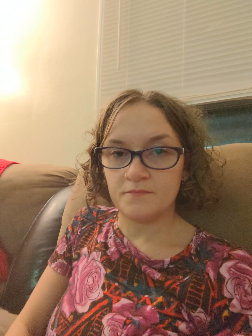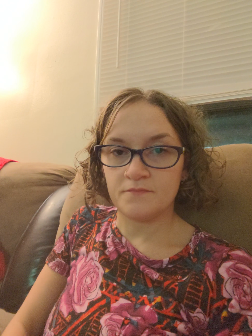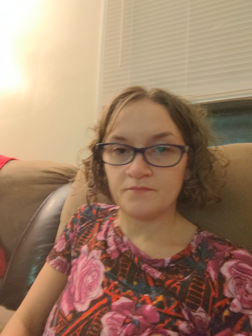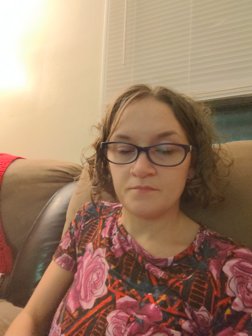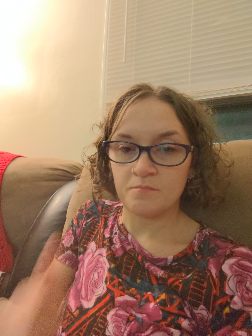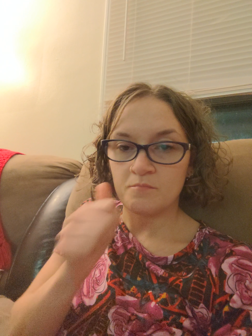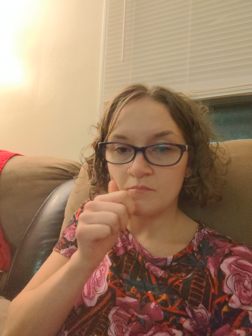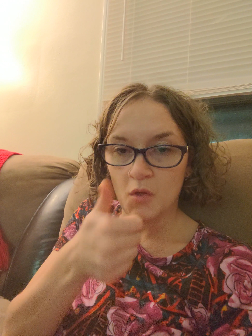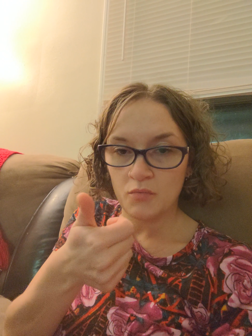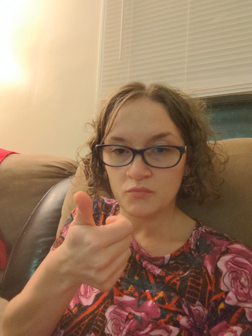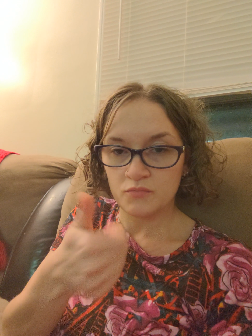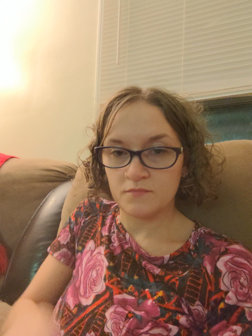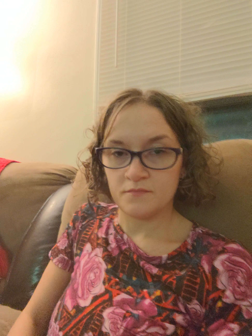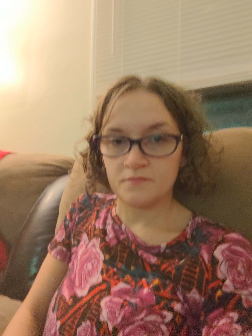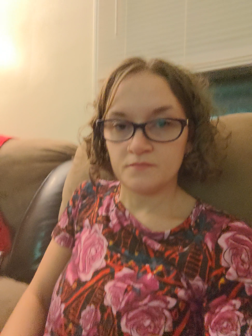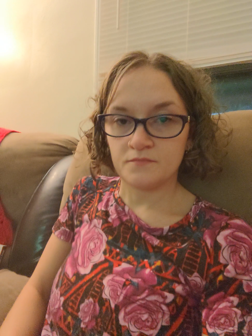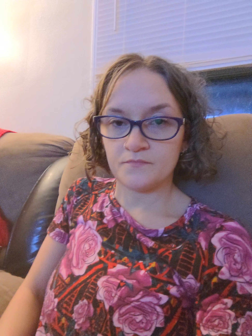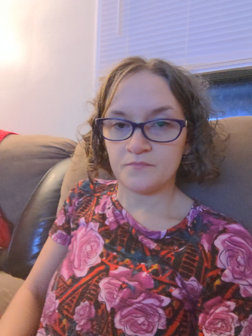tomorrow